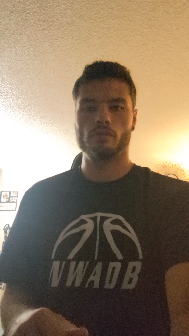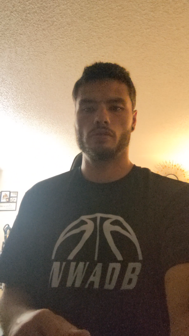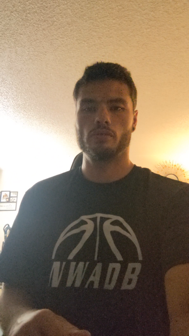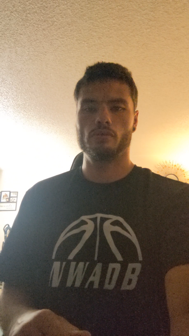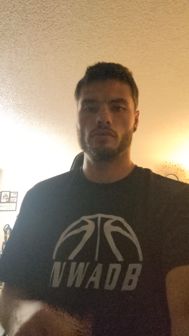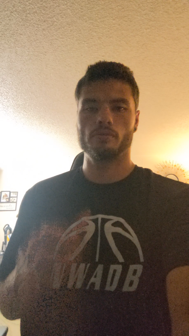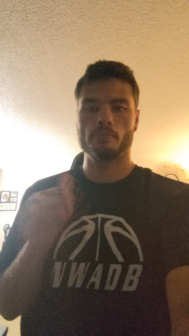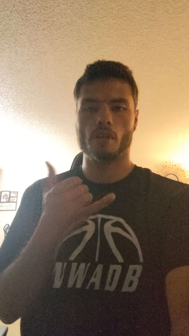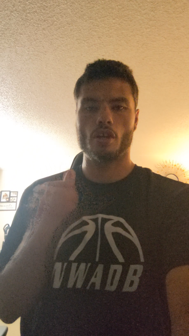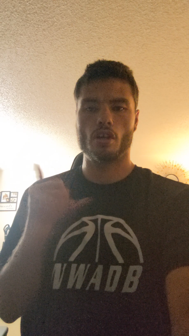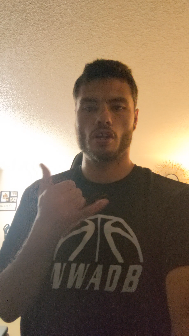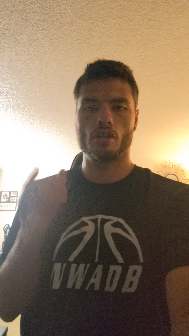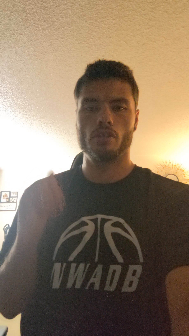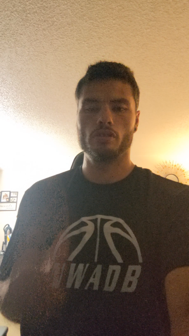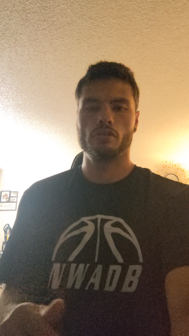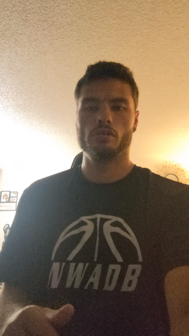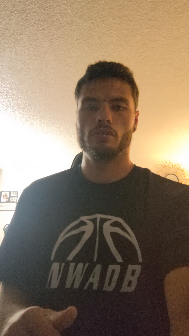party